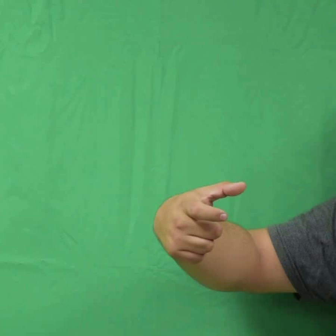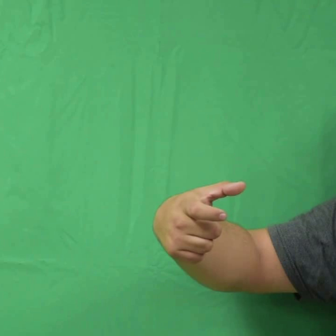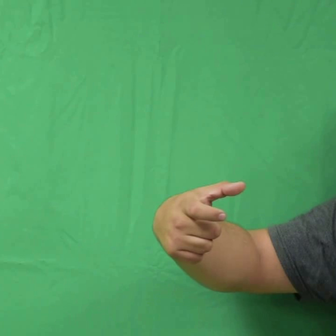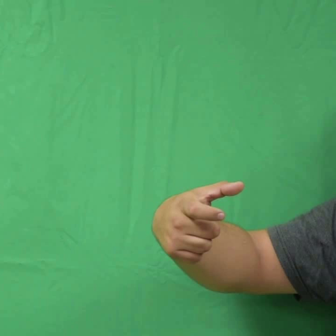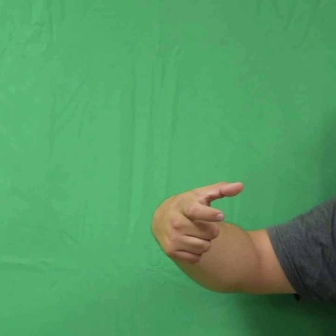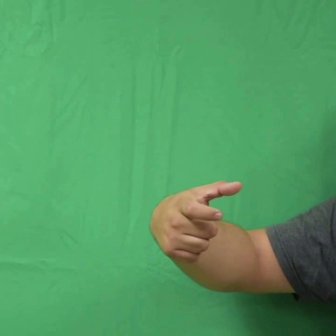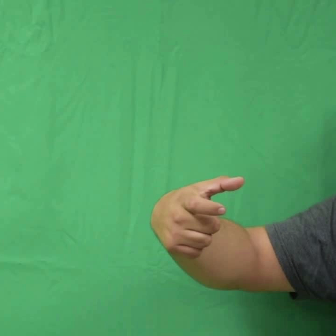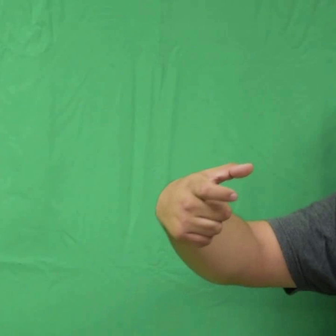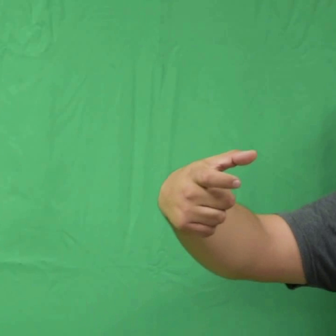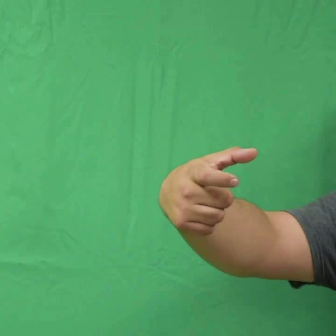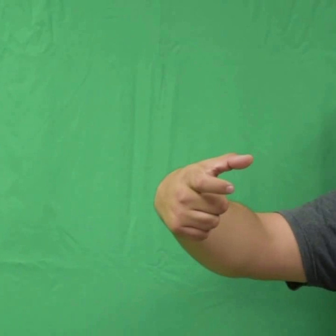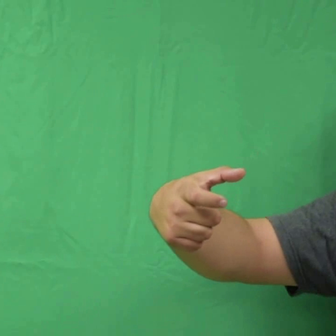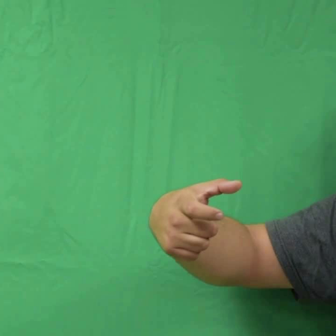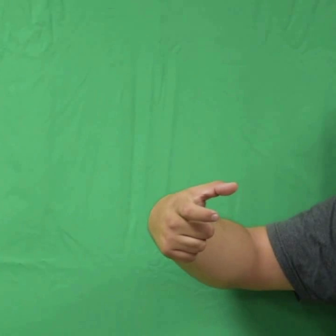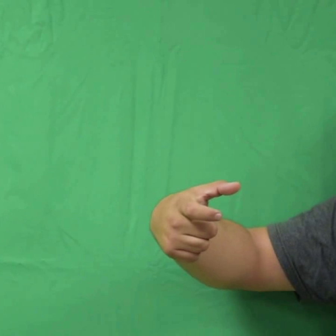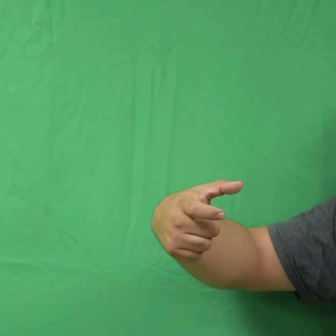X